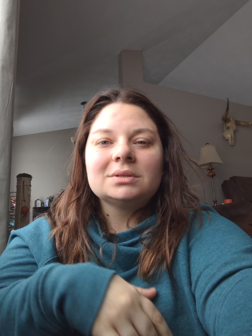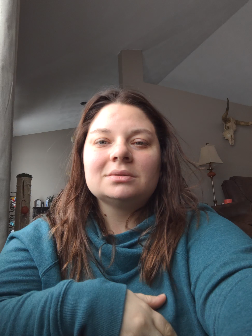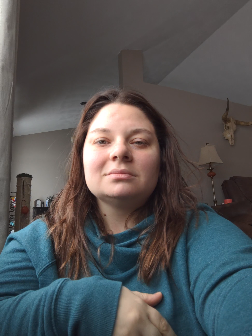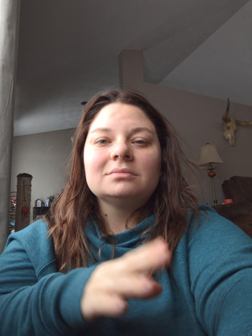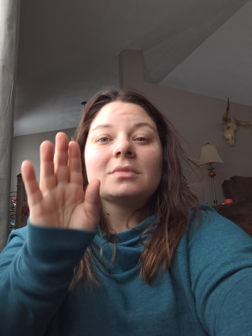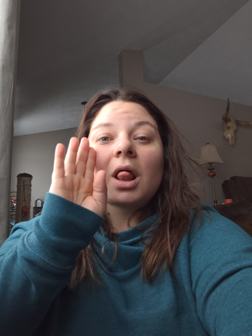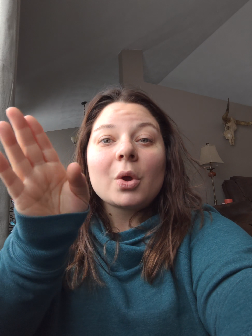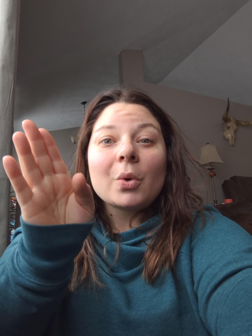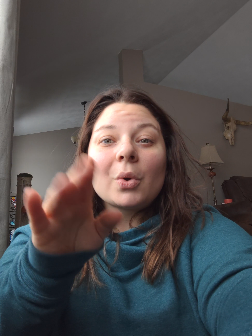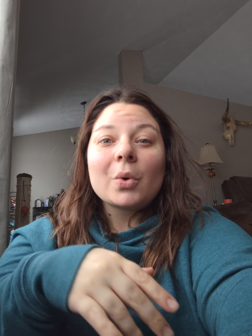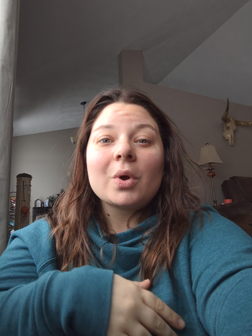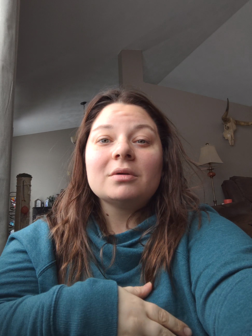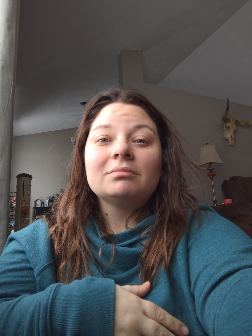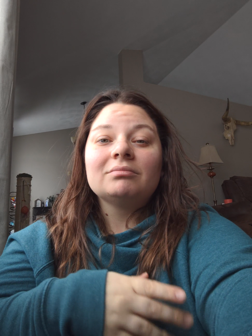hello